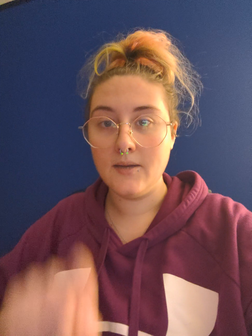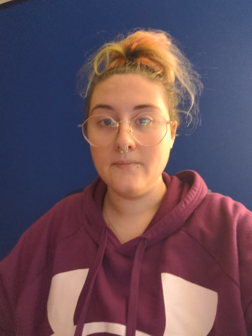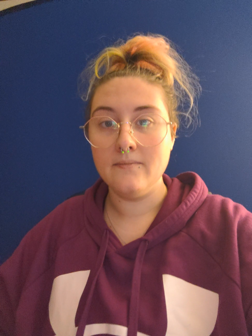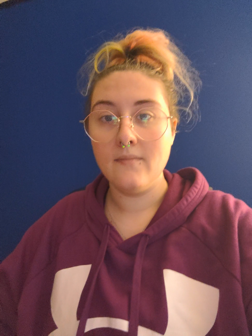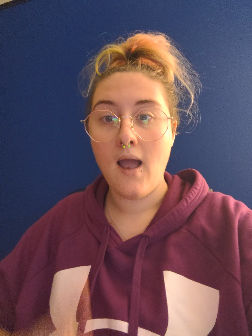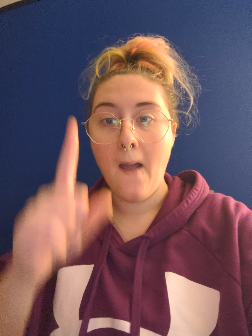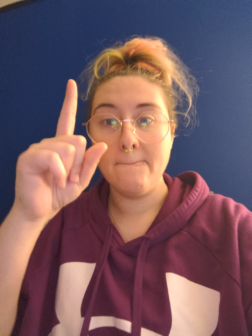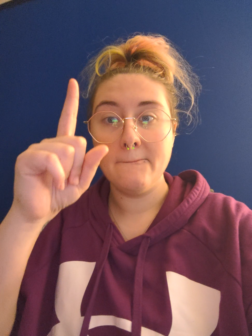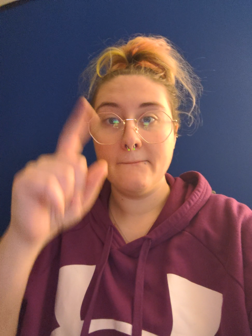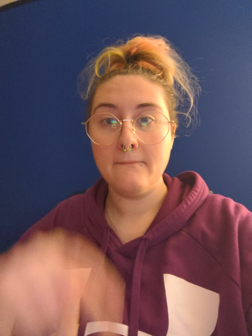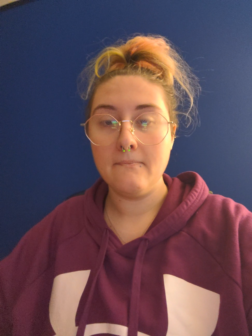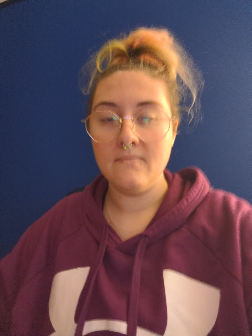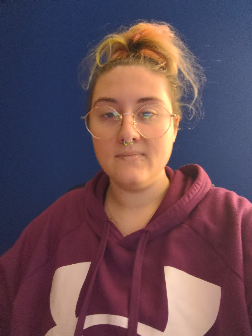up